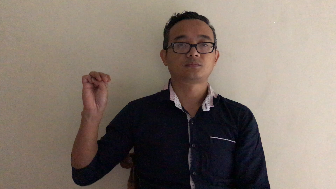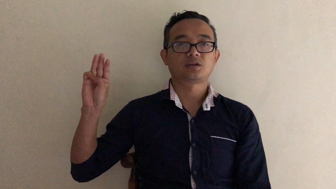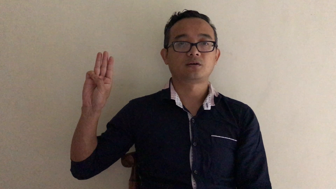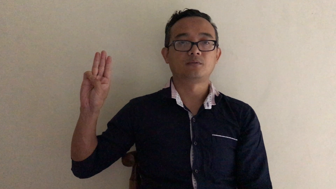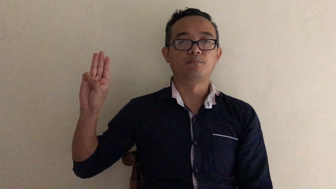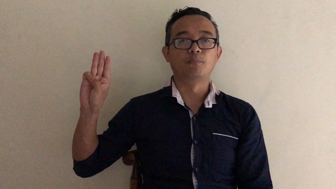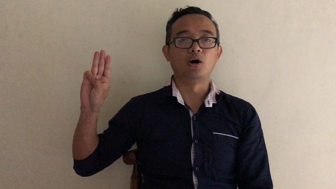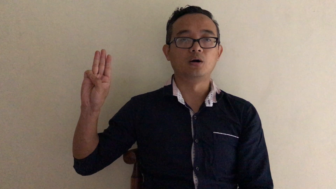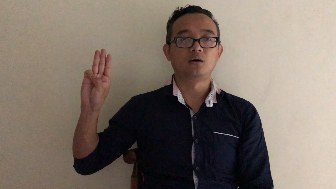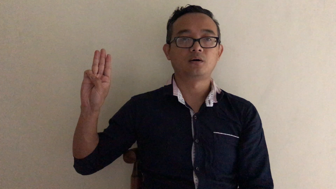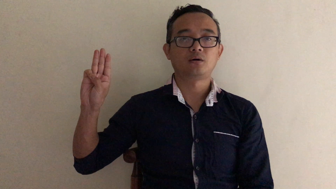म